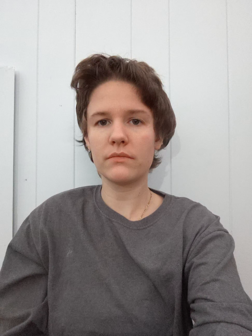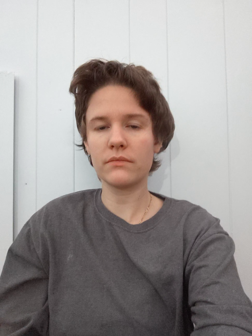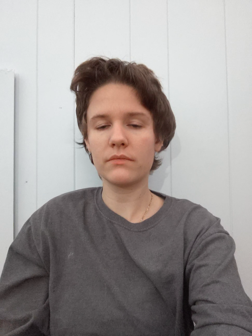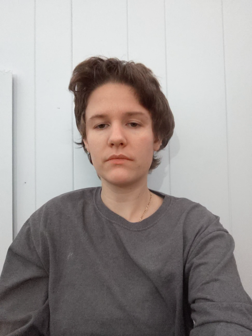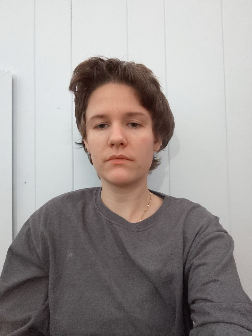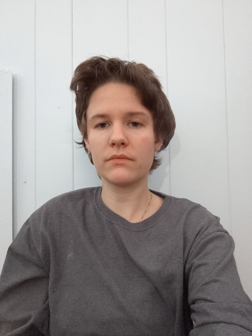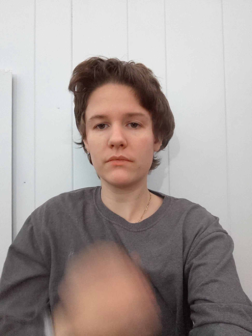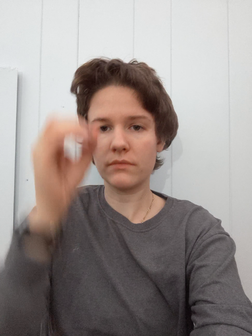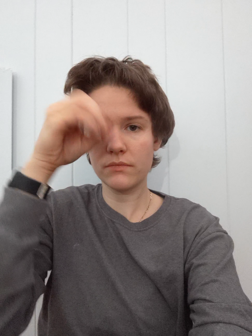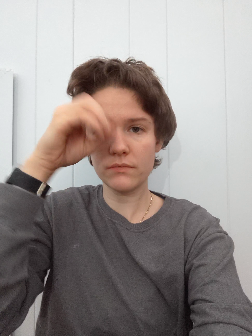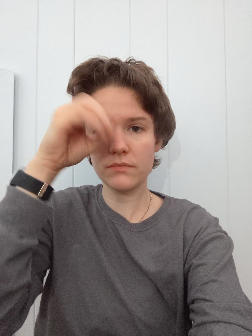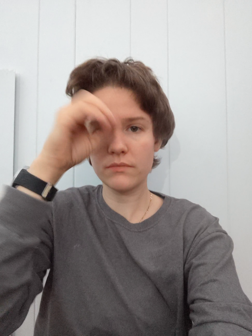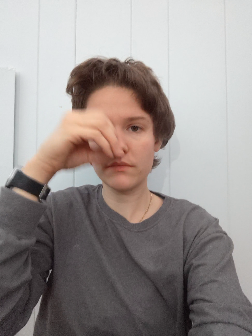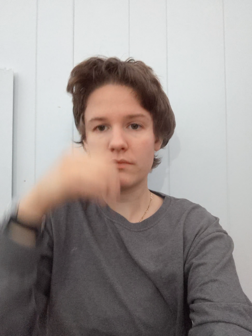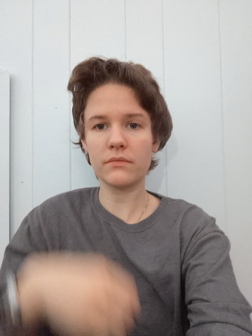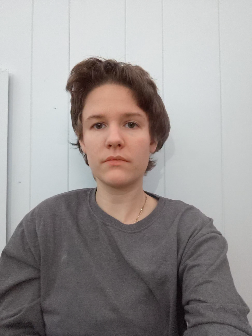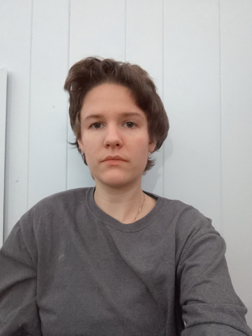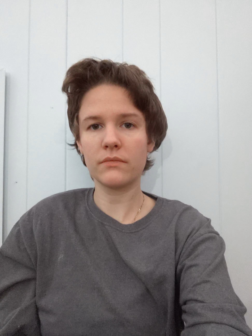owl